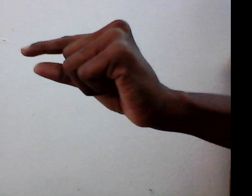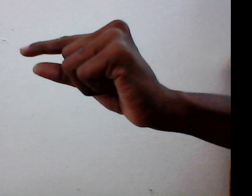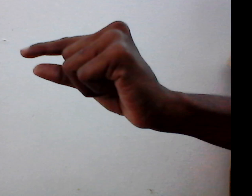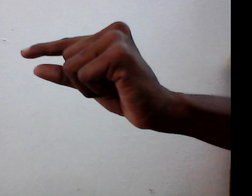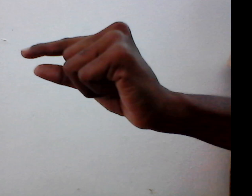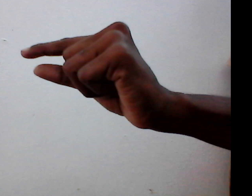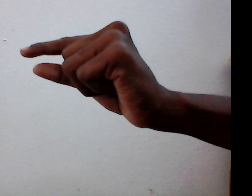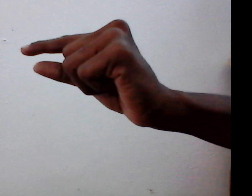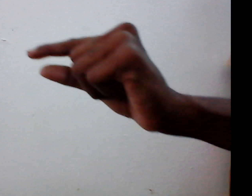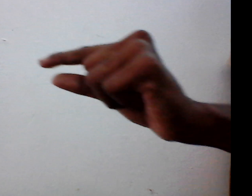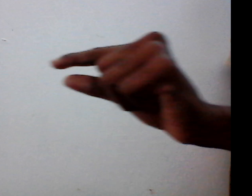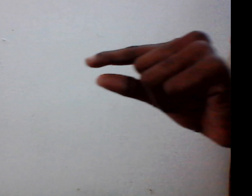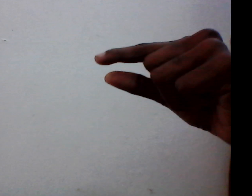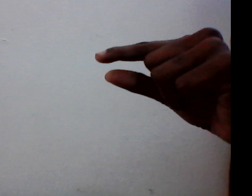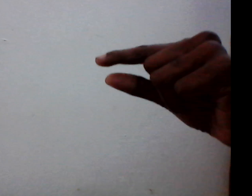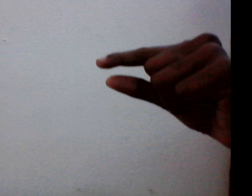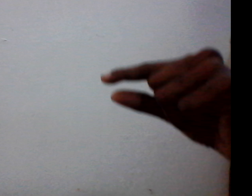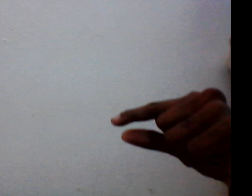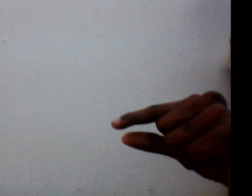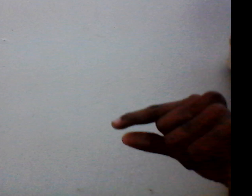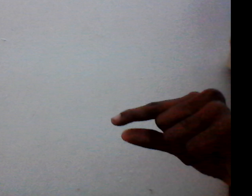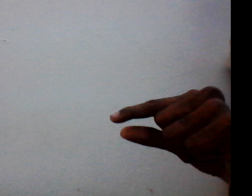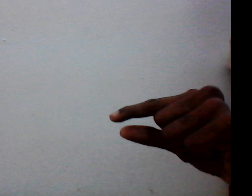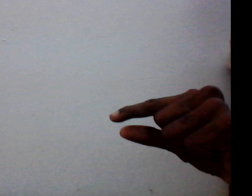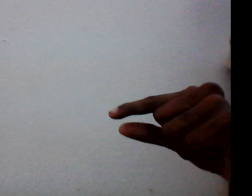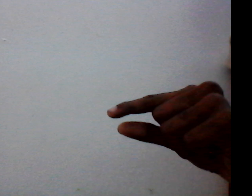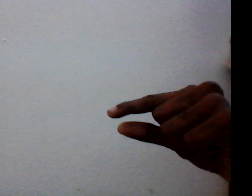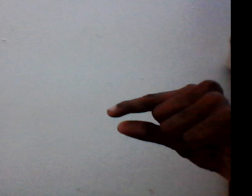ഊ